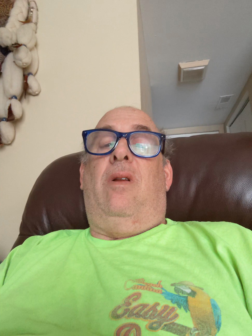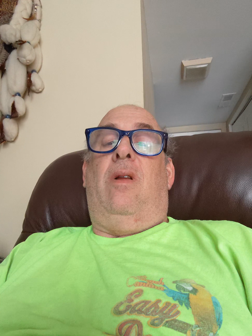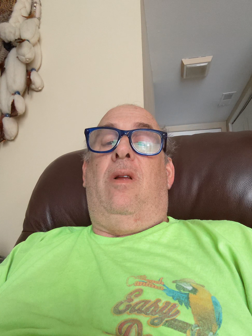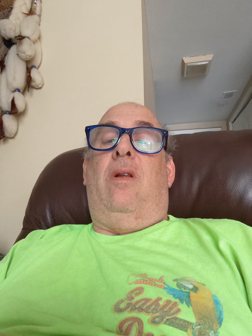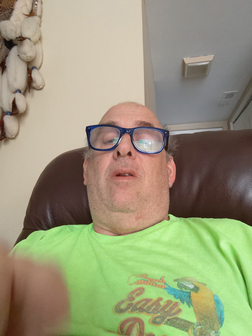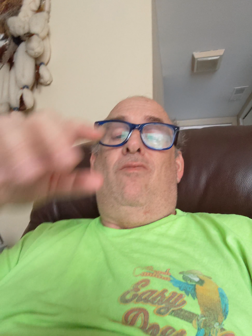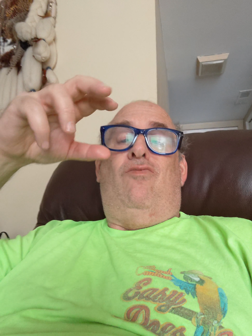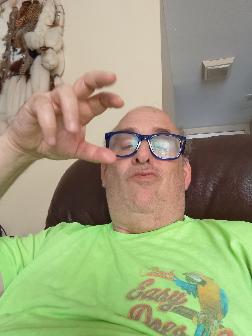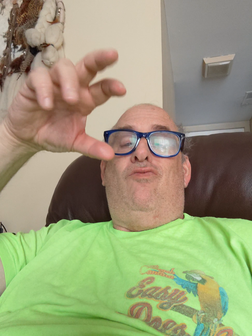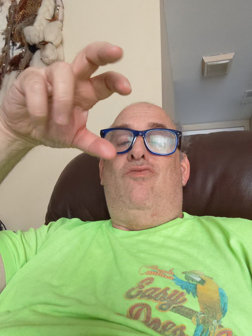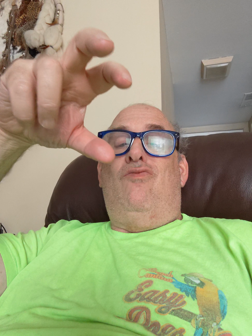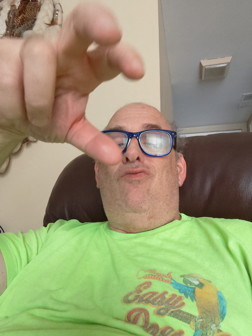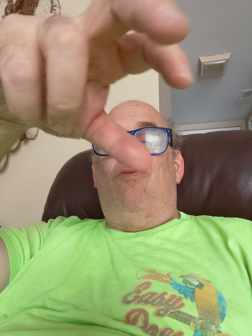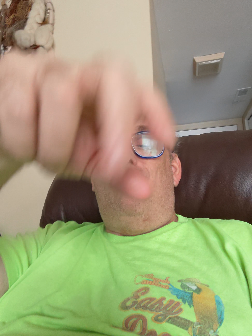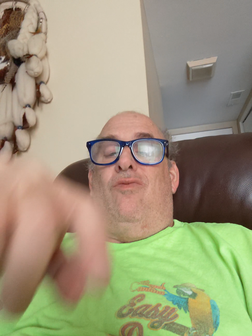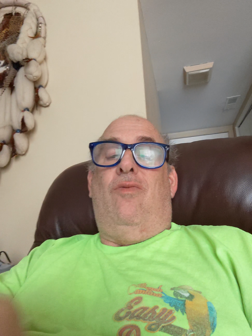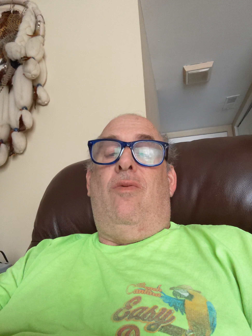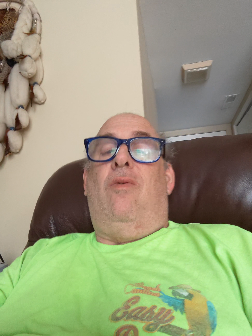helicopter